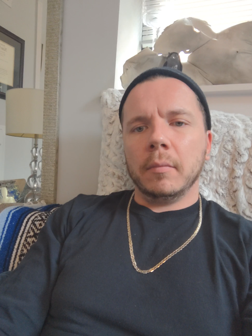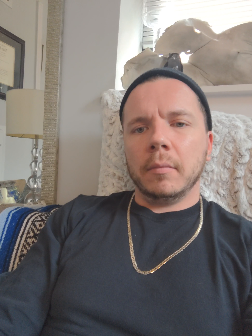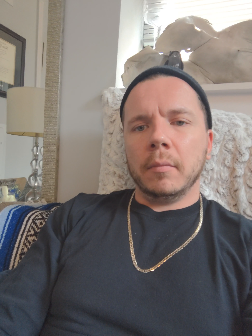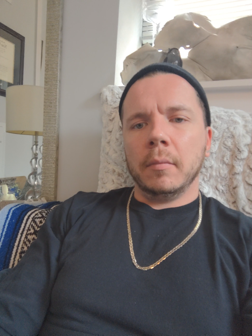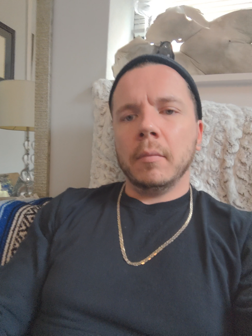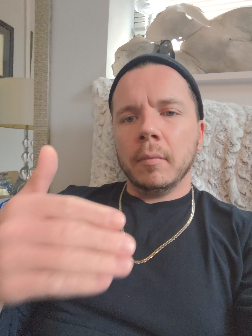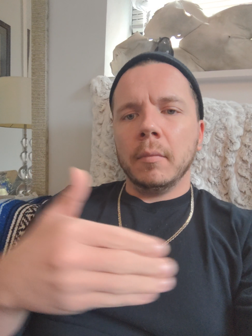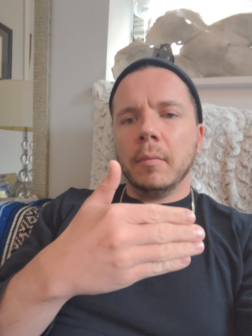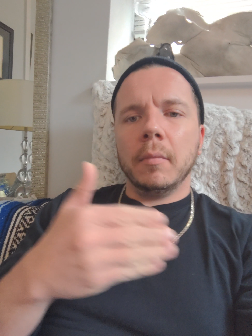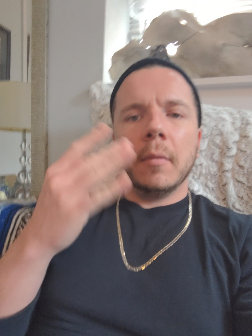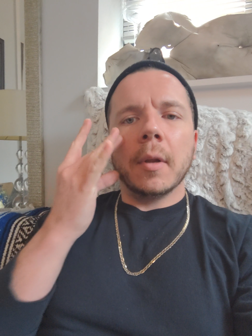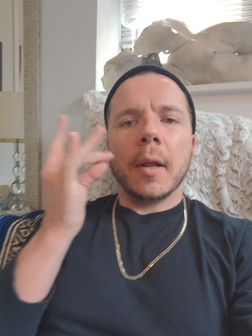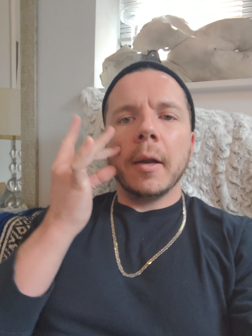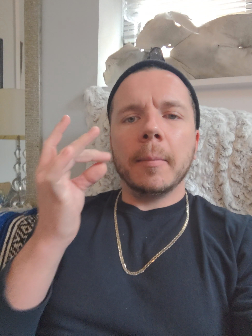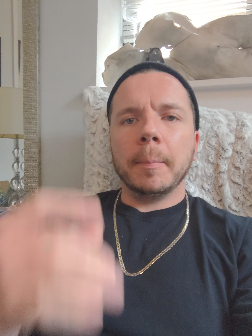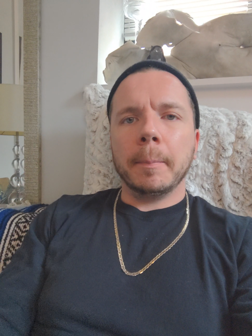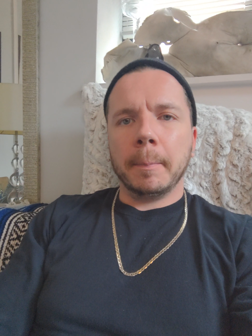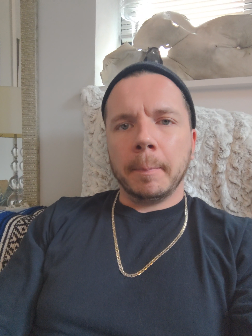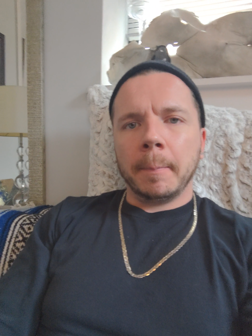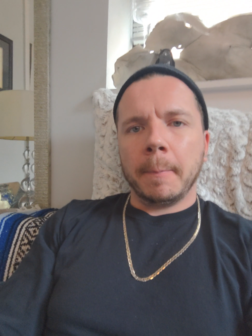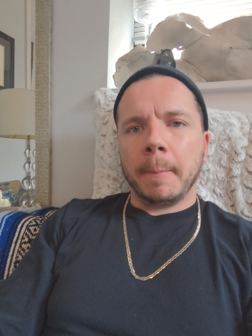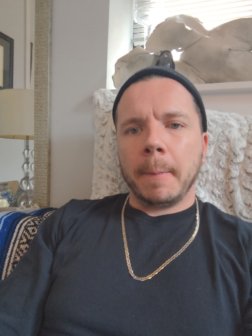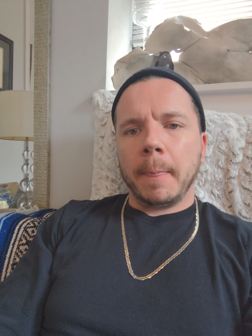kitty